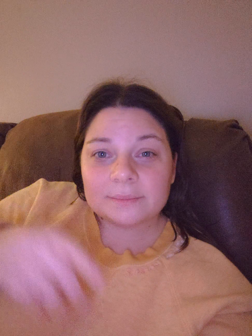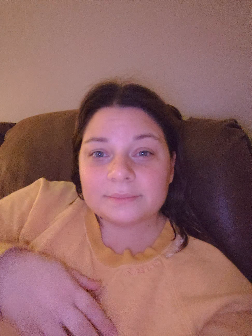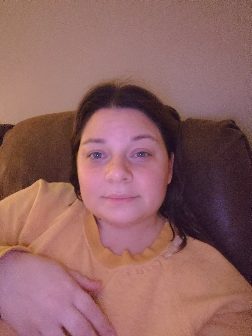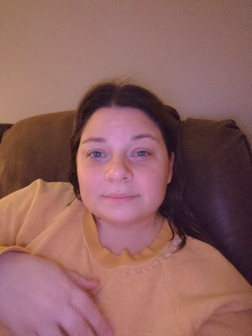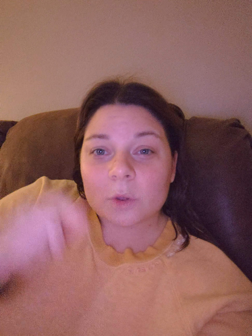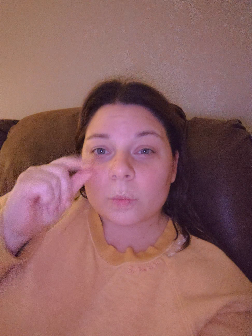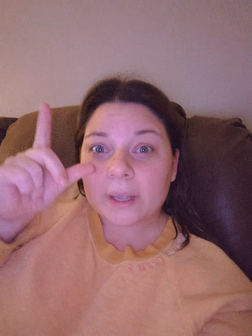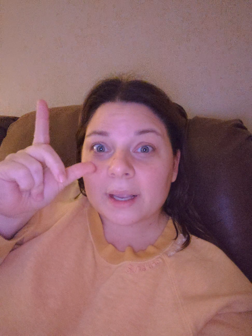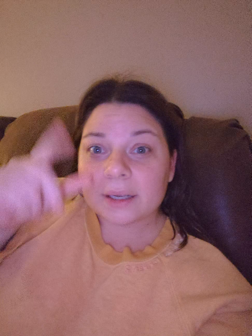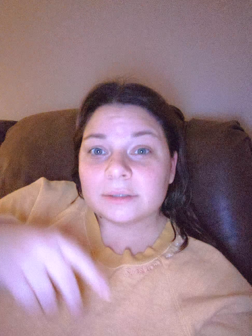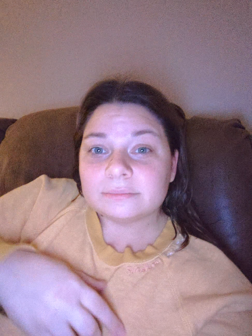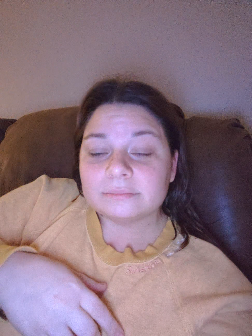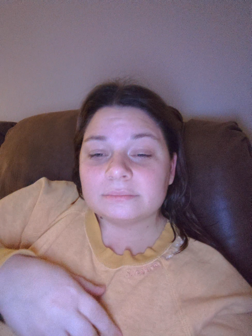awake